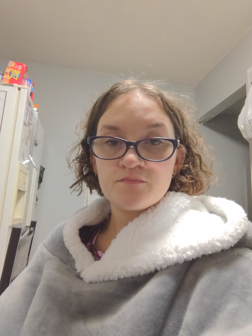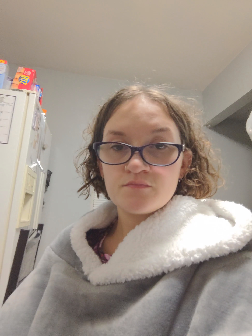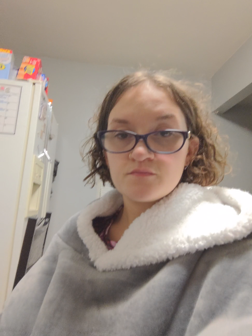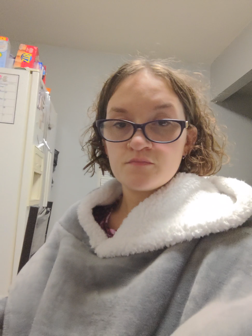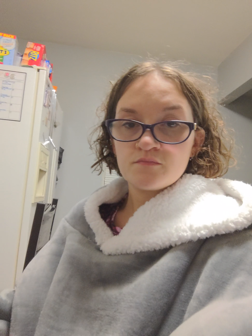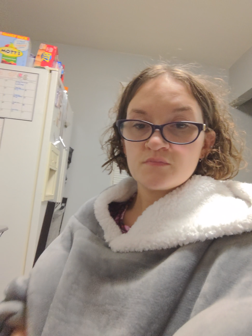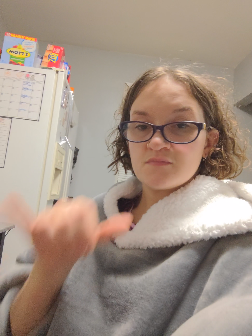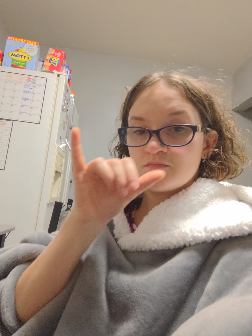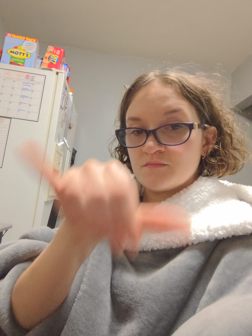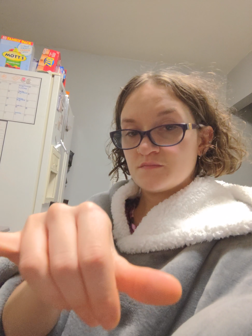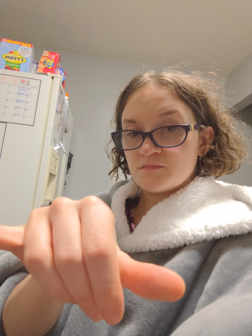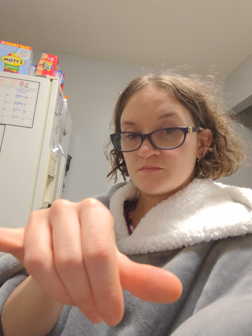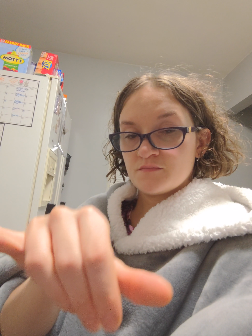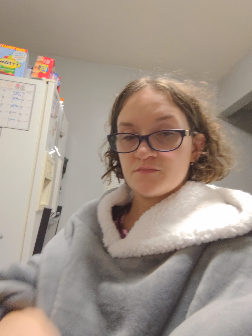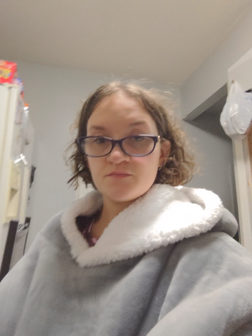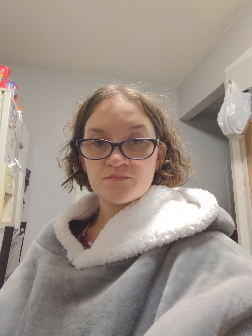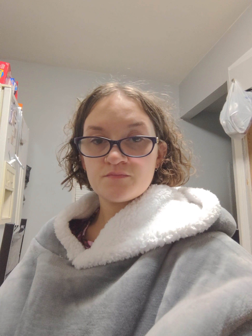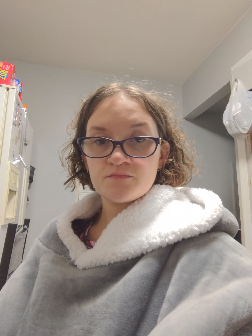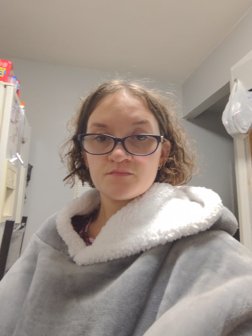stay